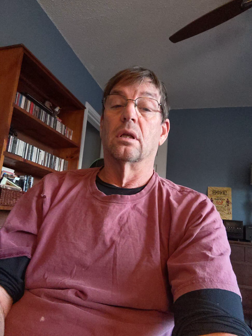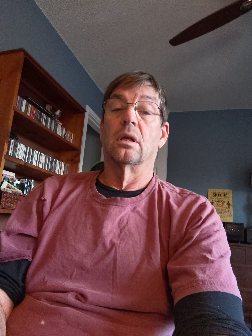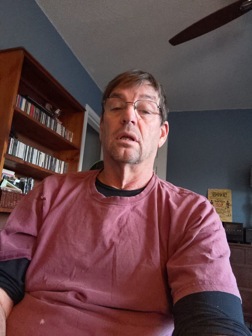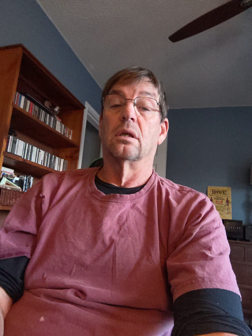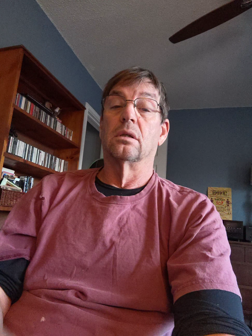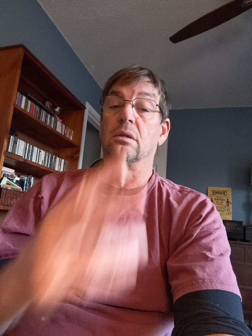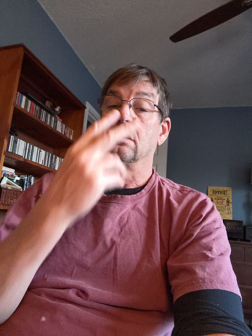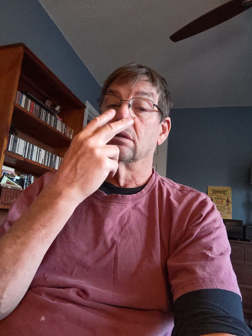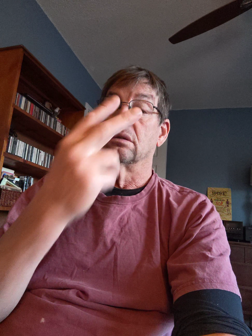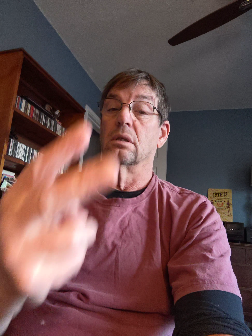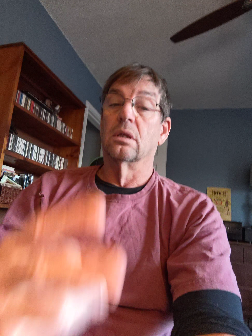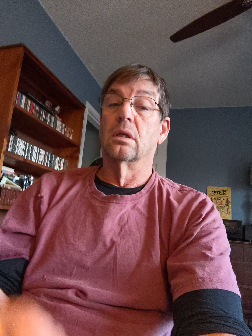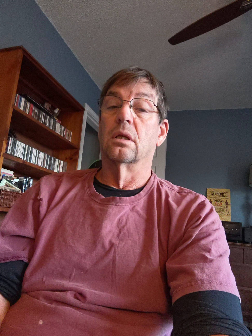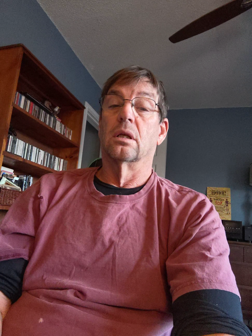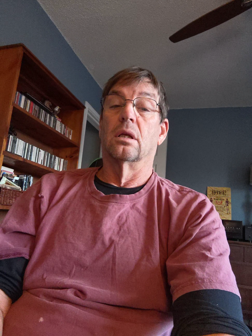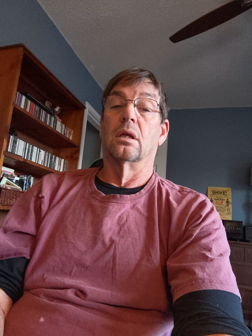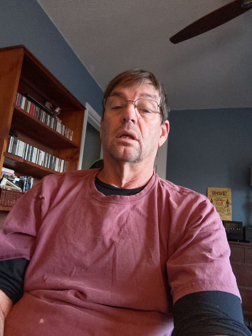see